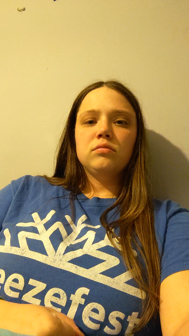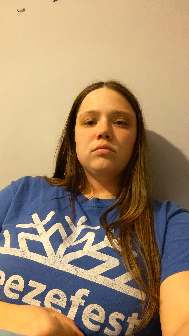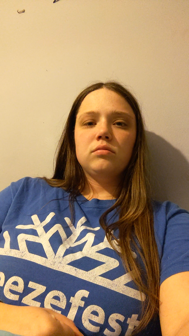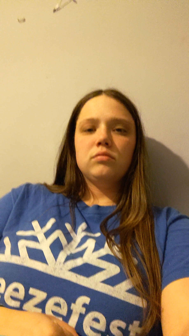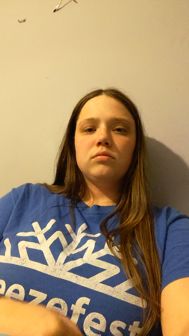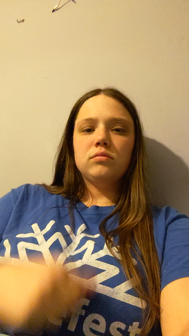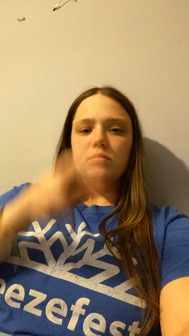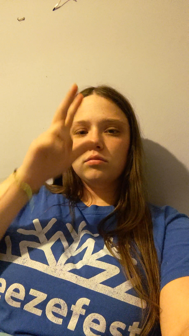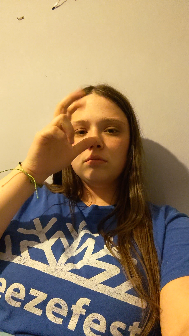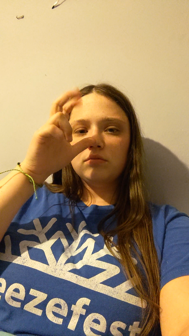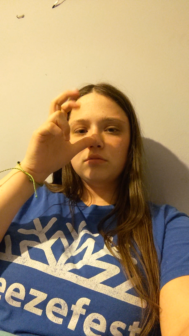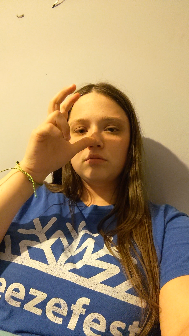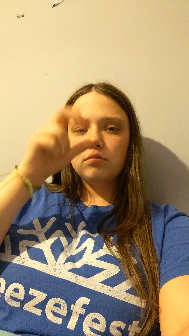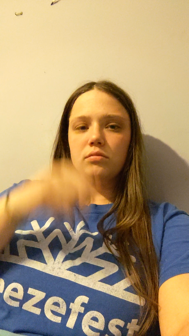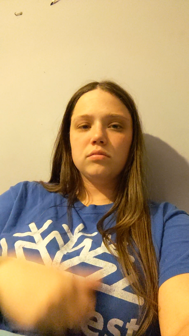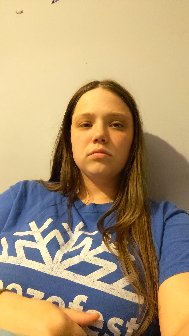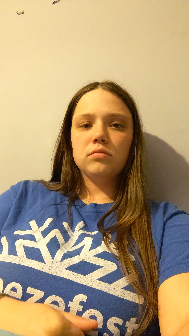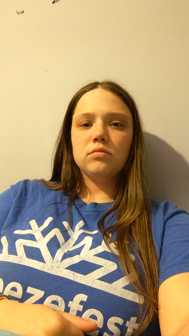ant